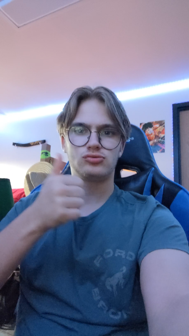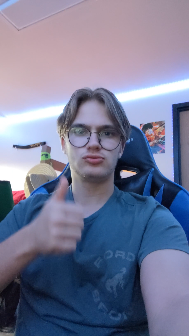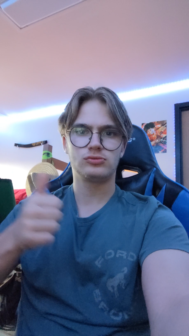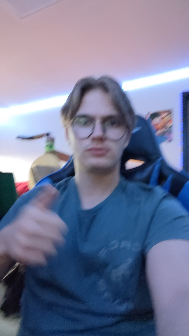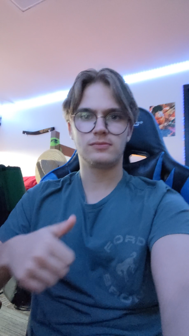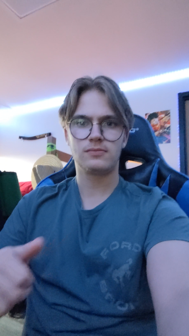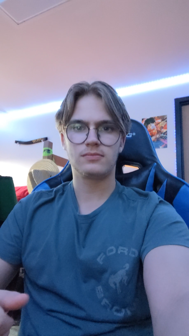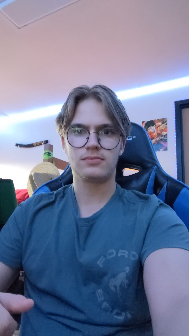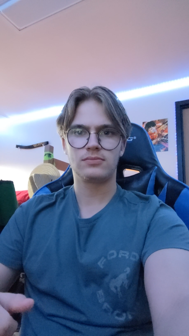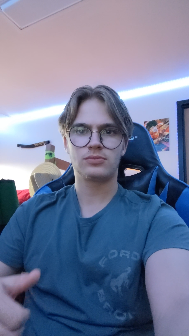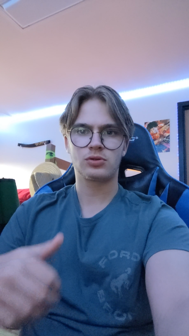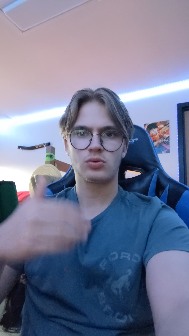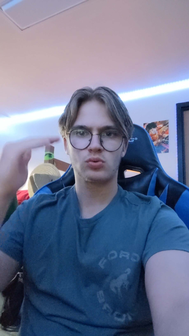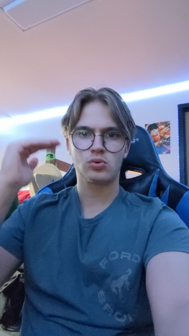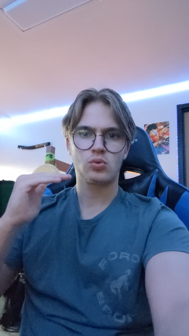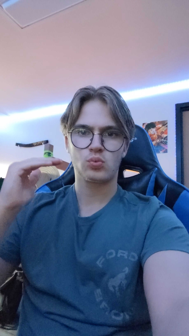short